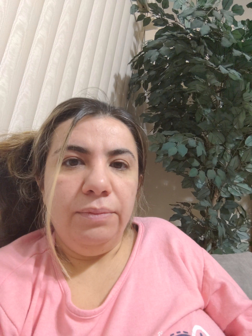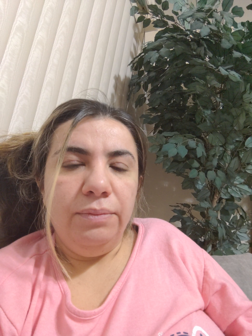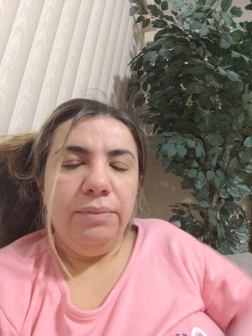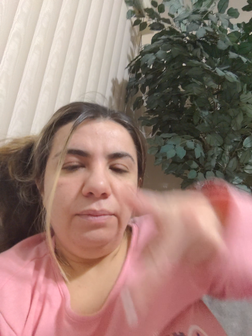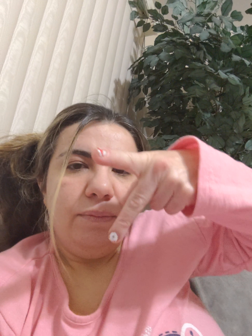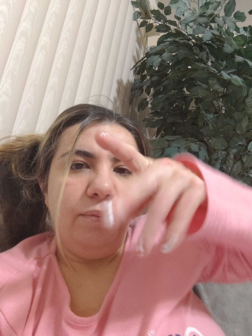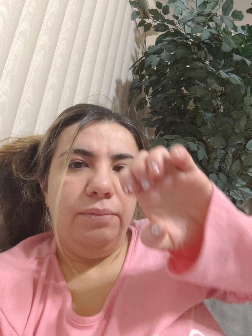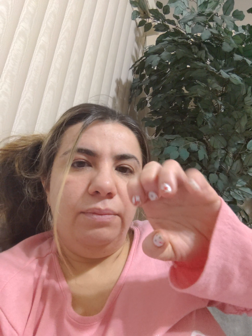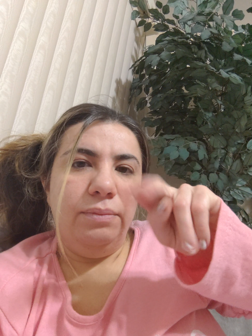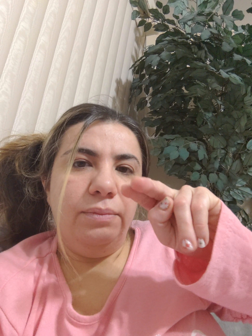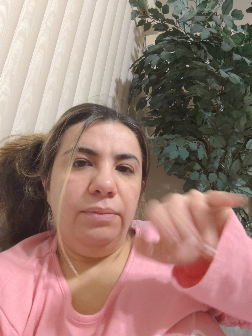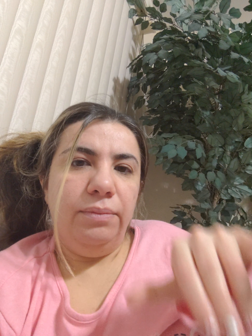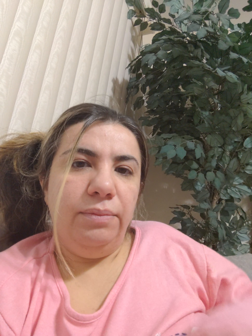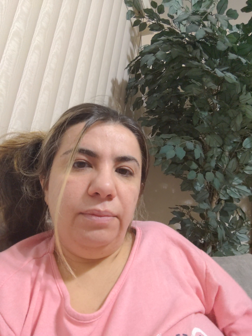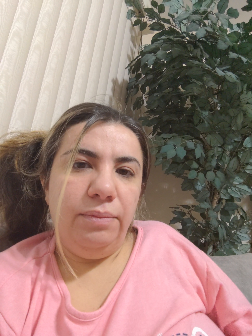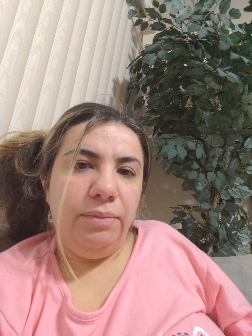penny